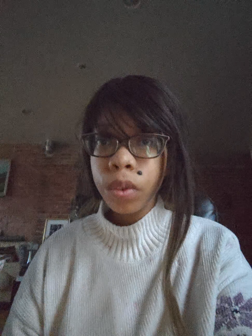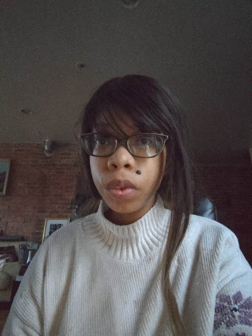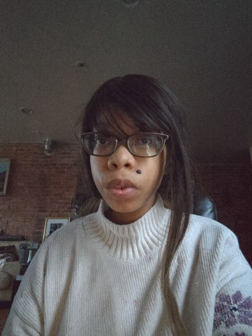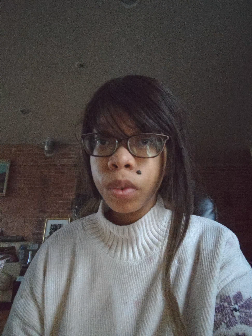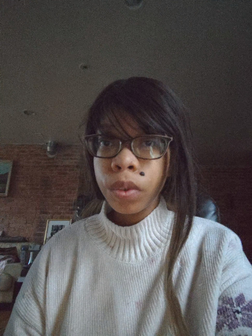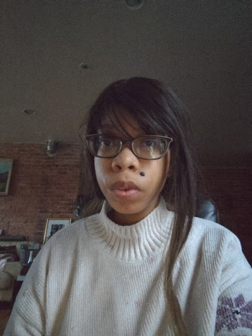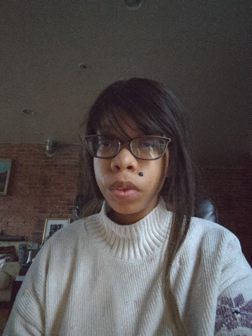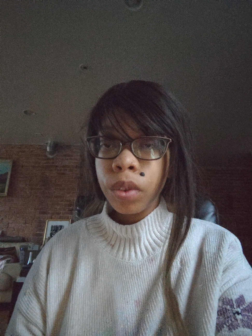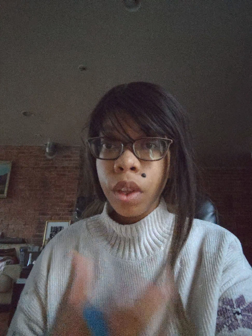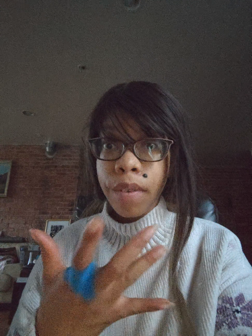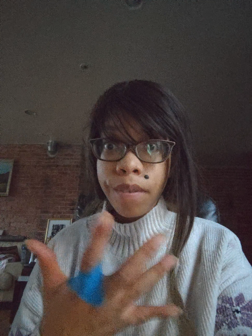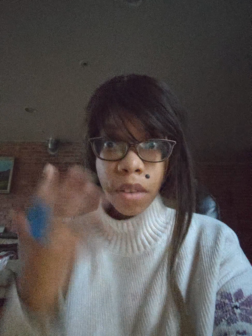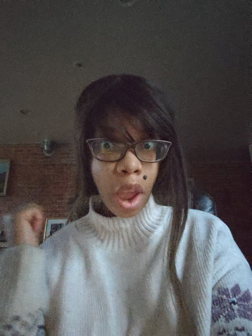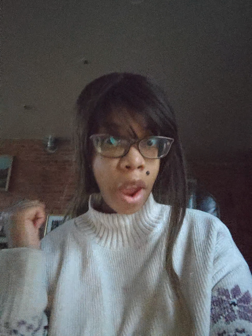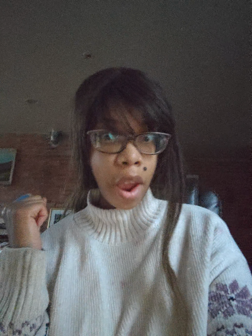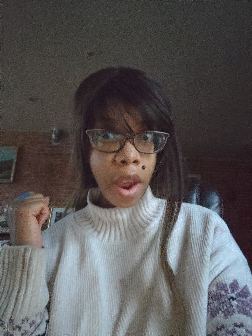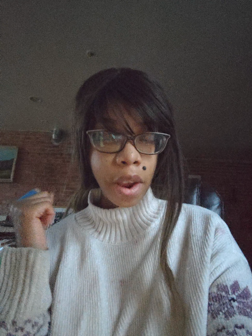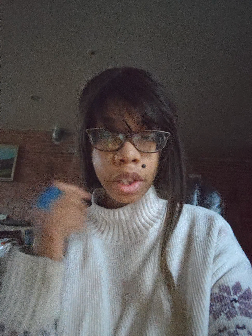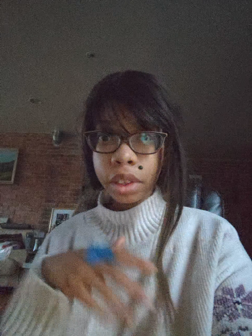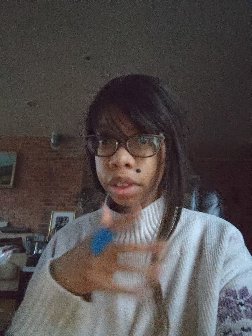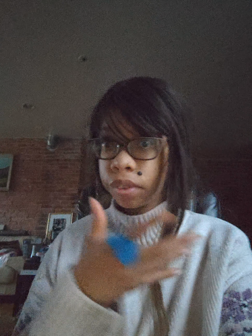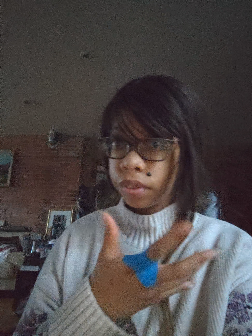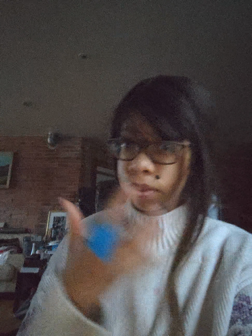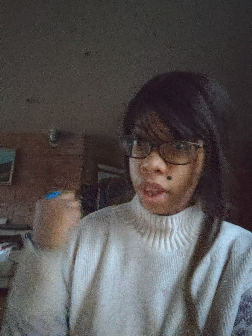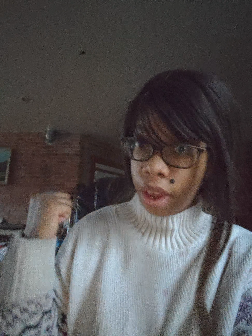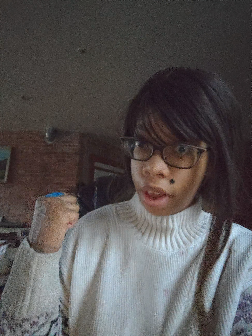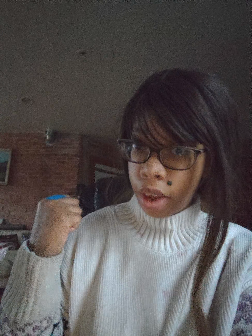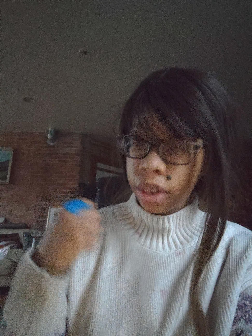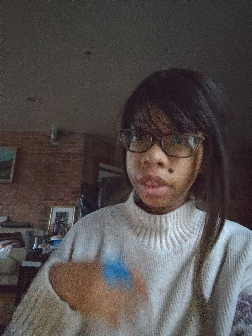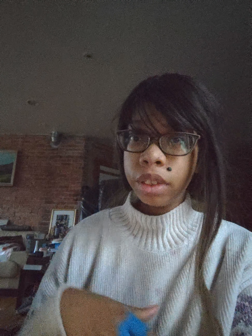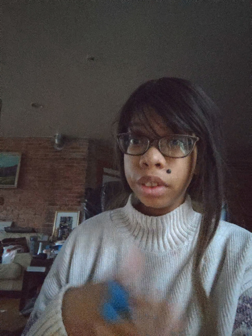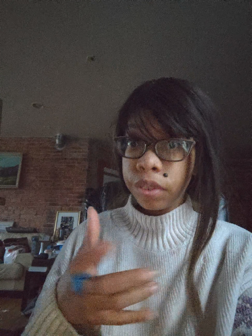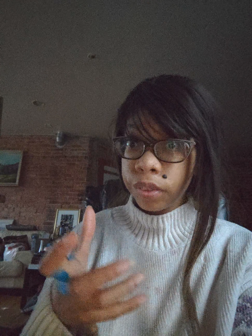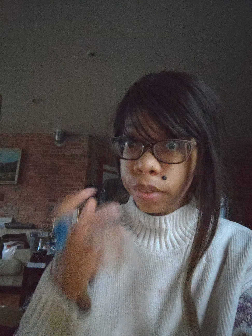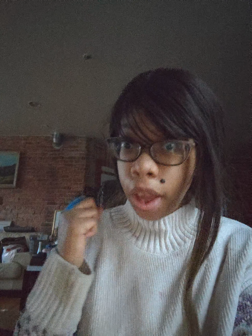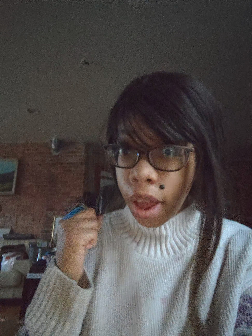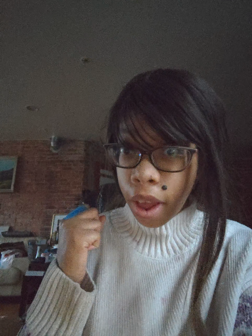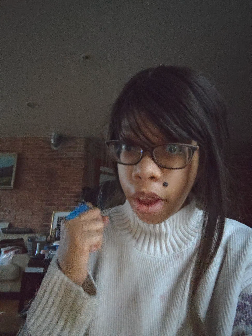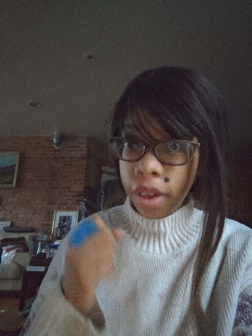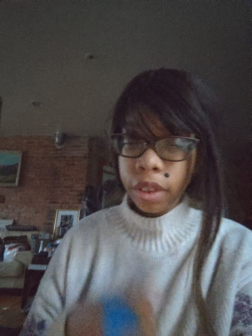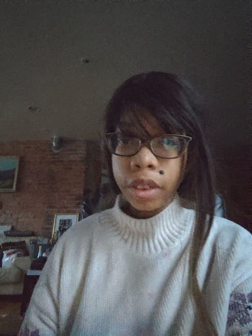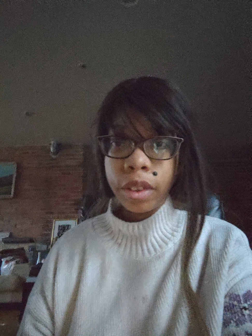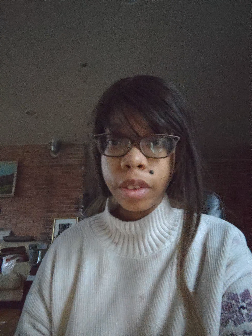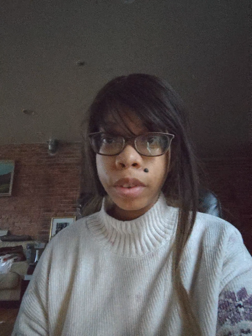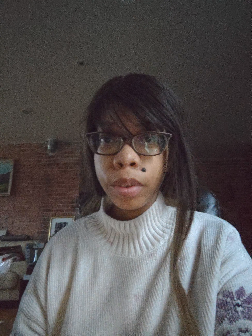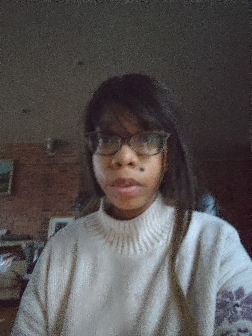fast